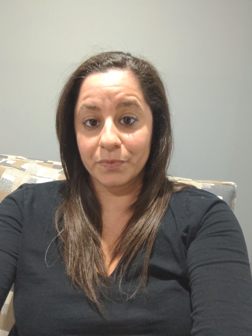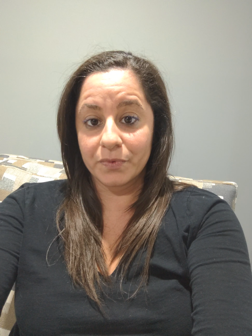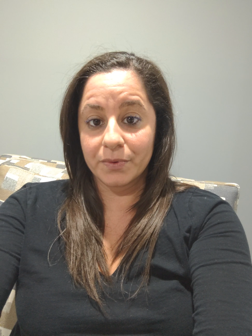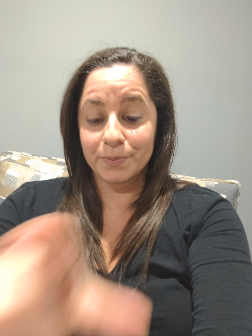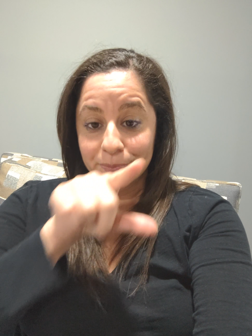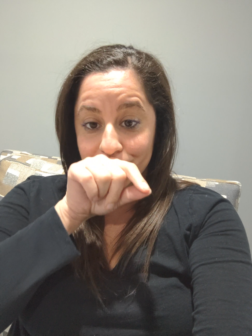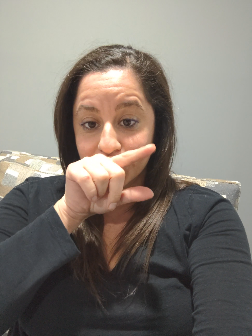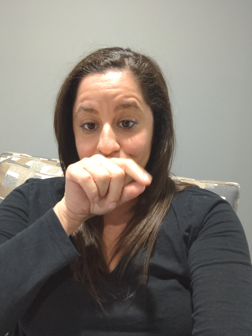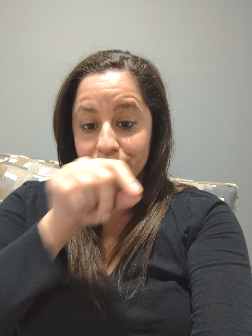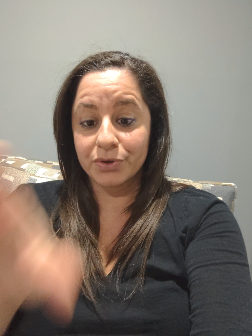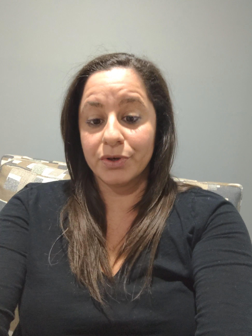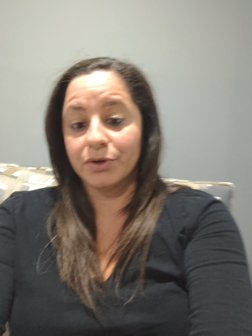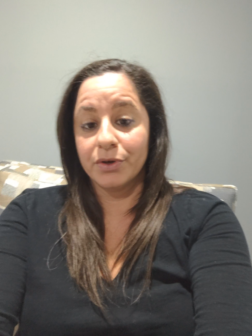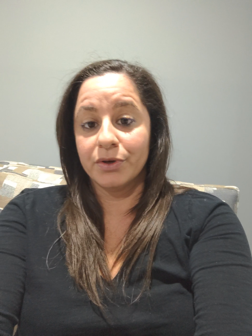bird